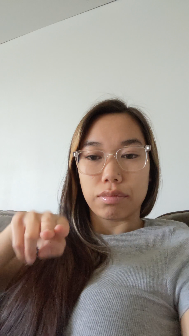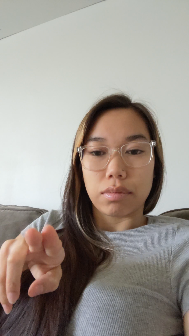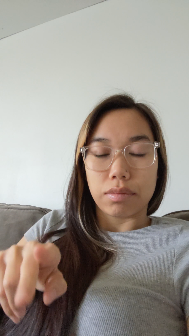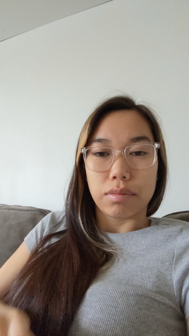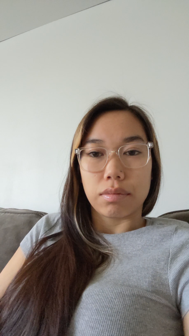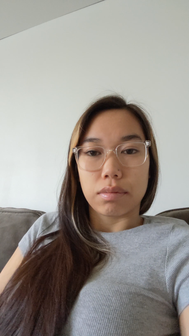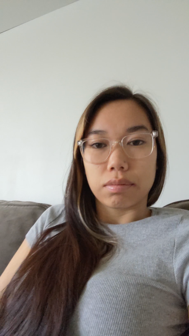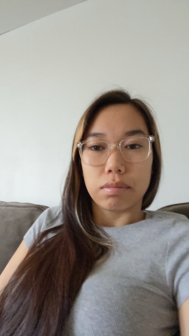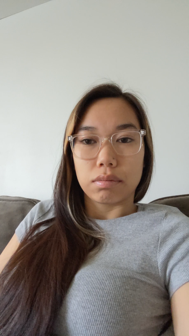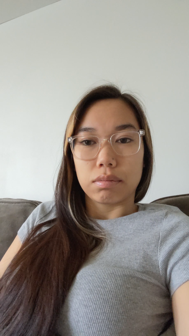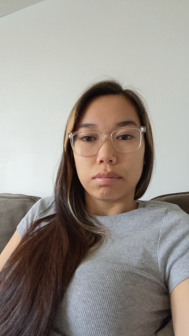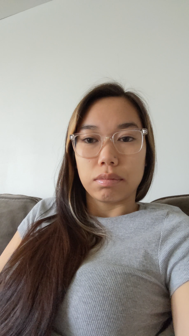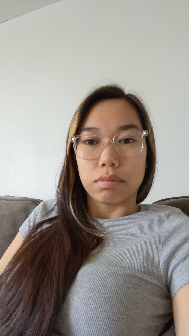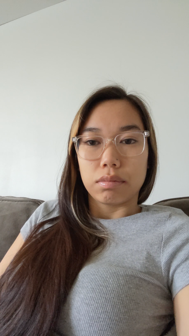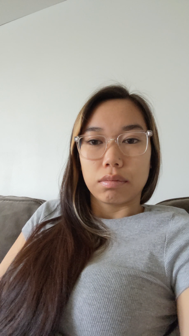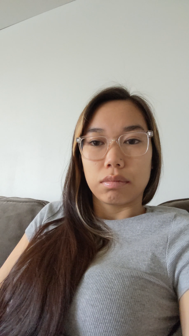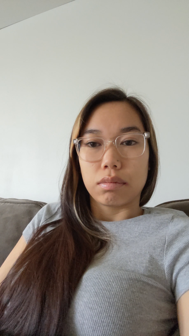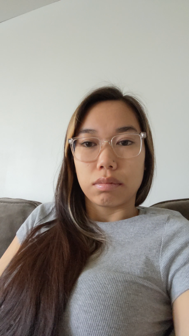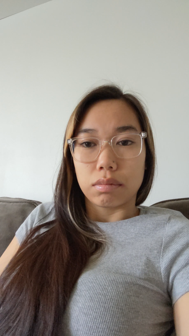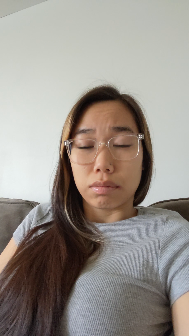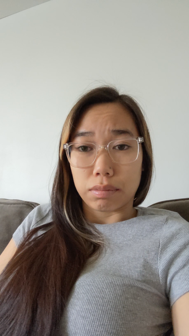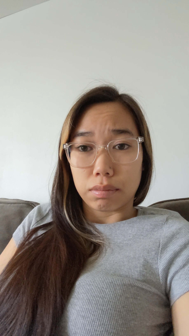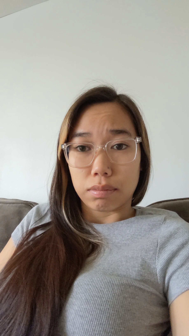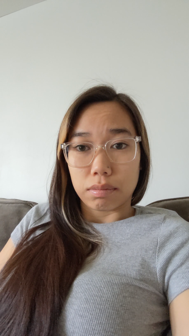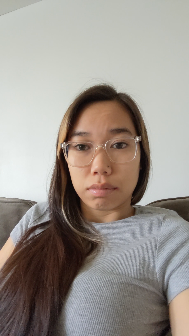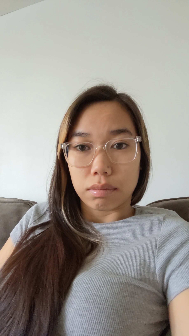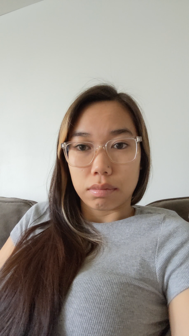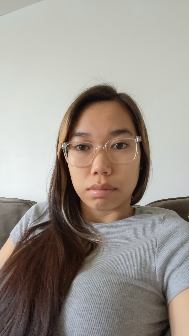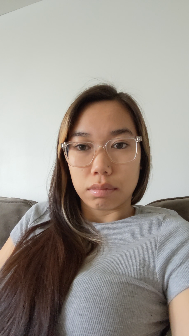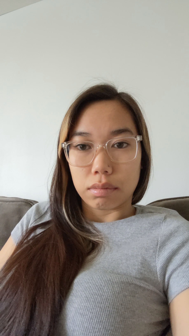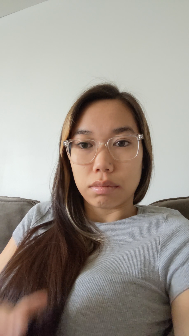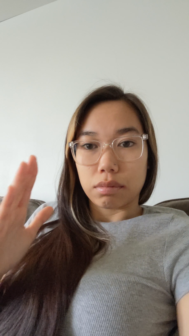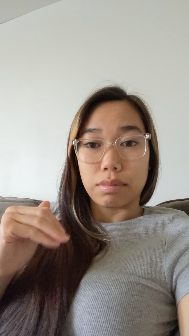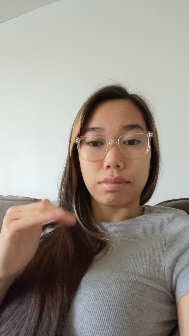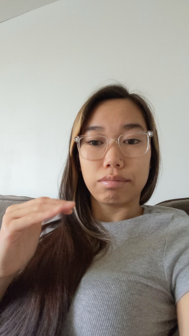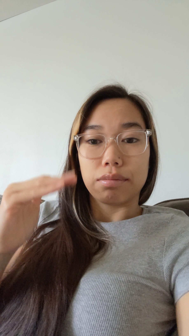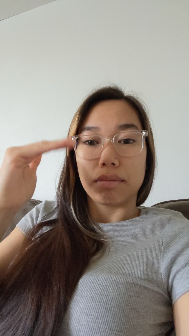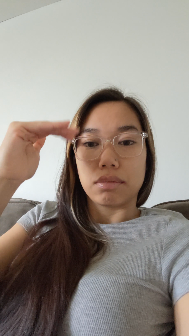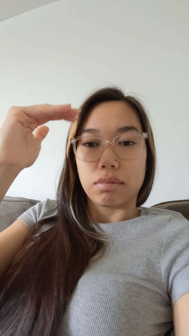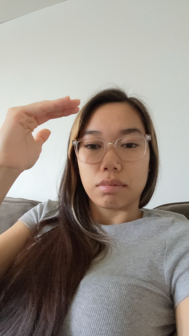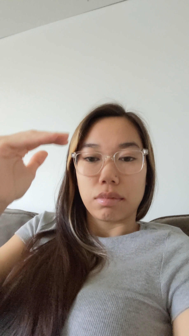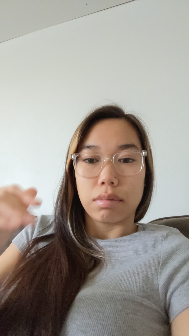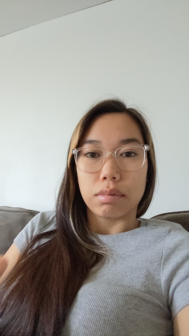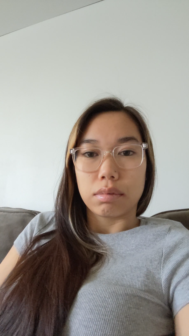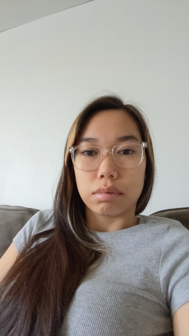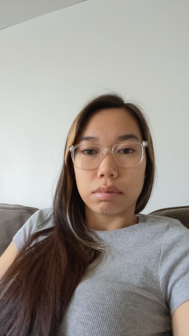build